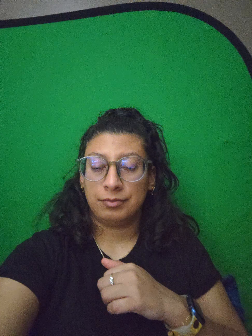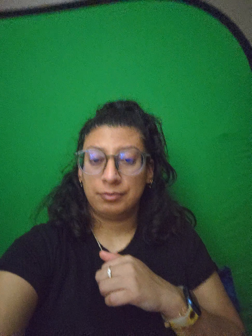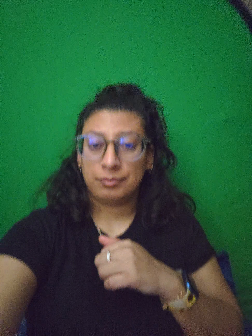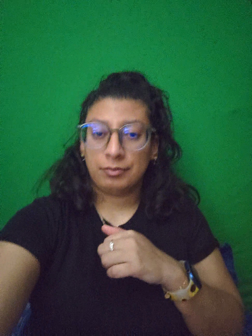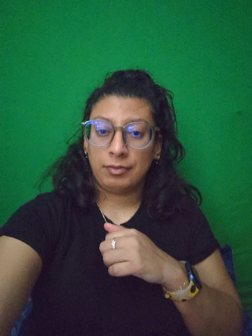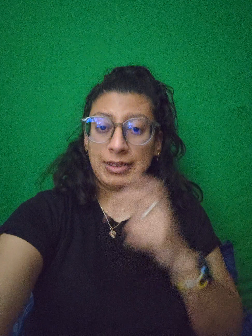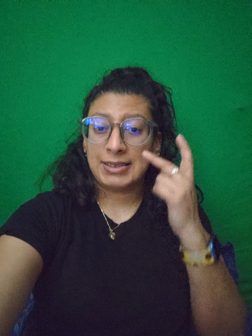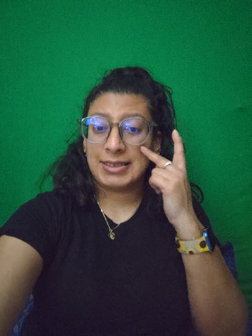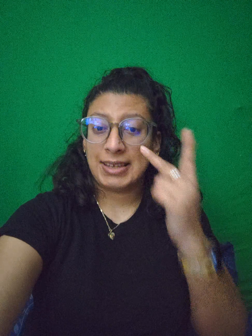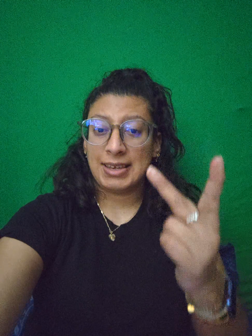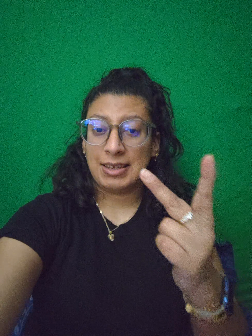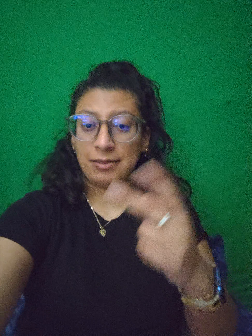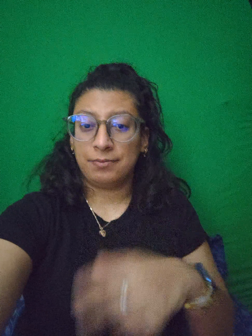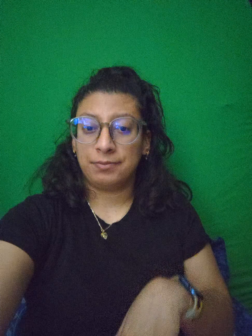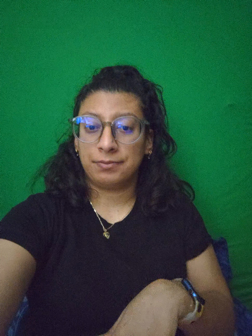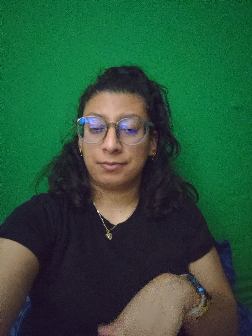see